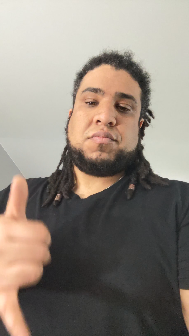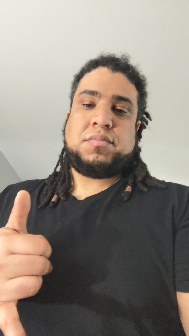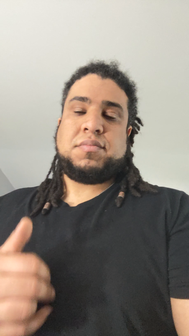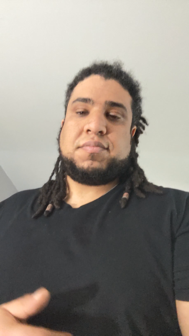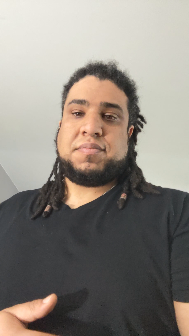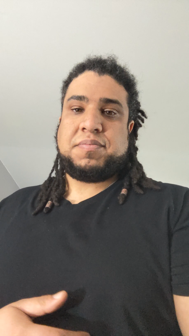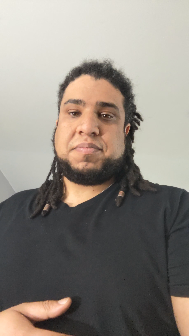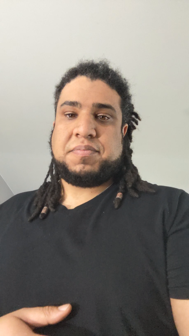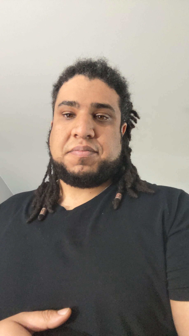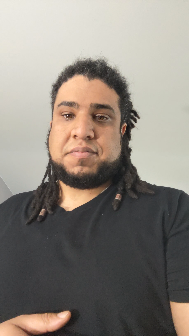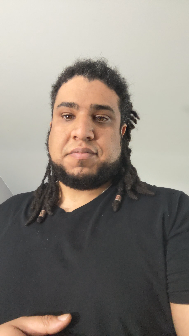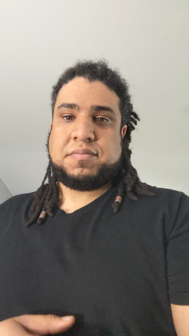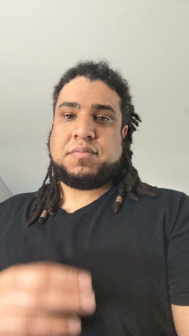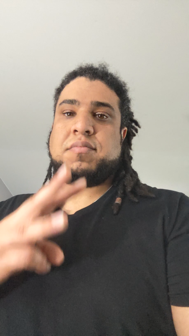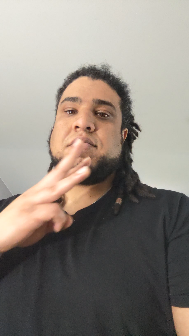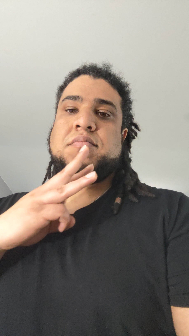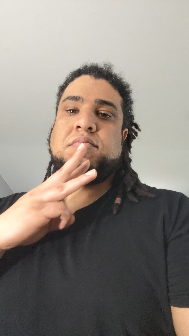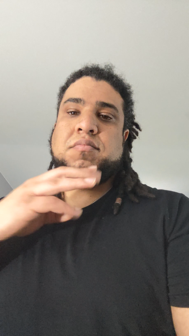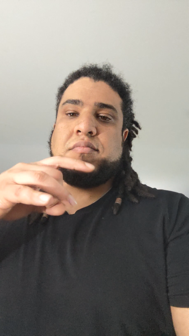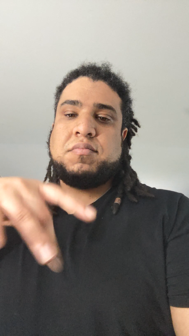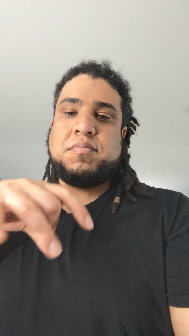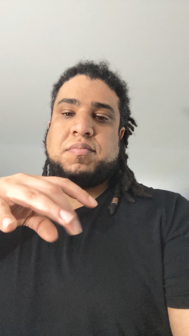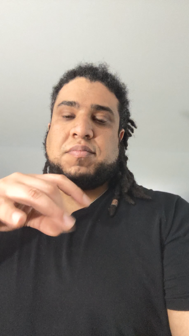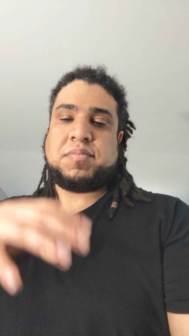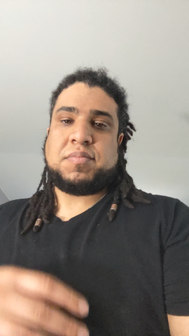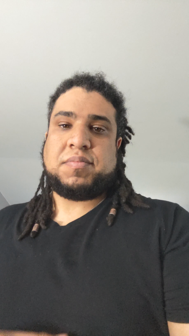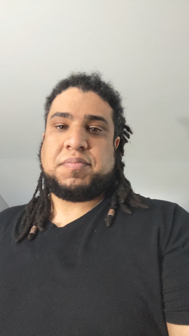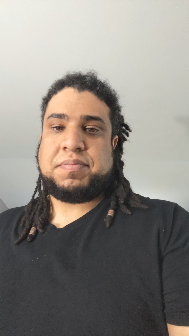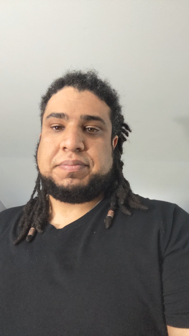melon